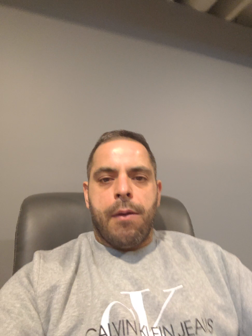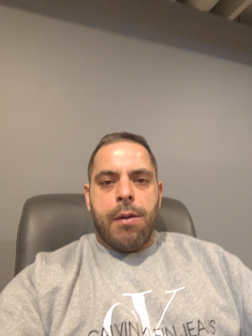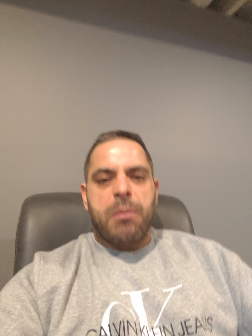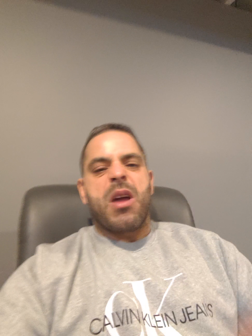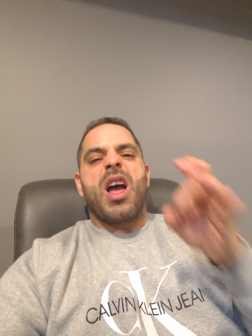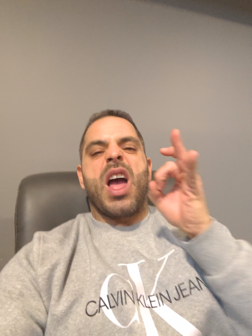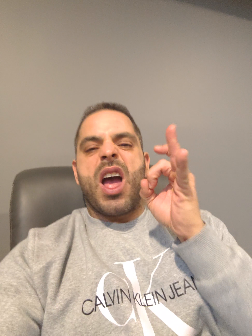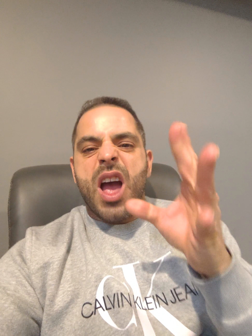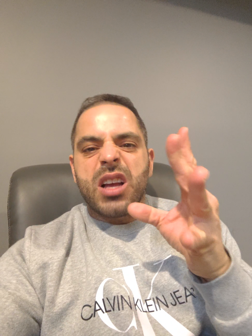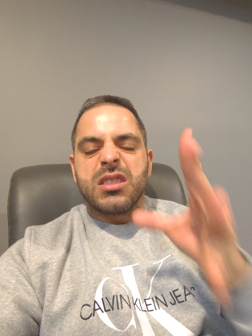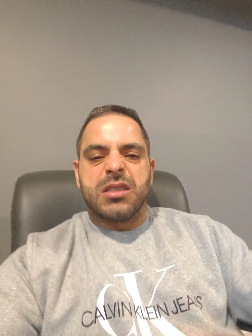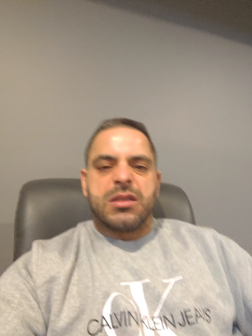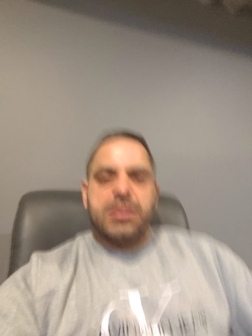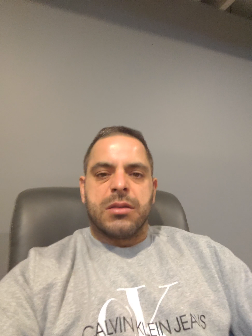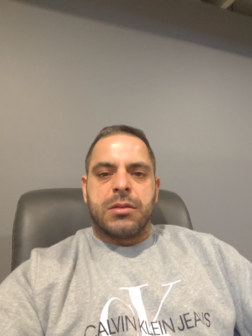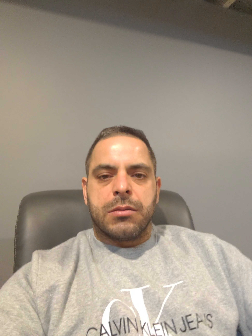hate